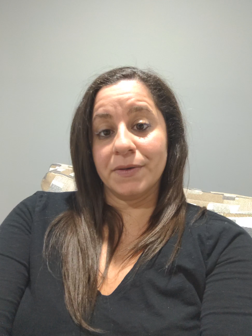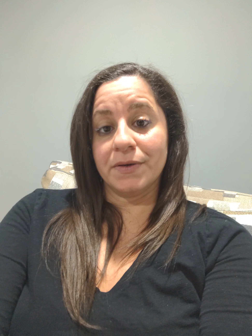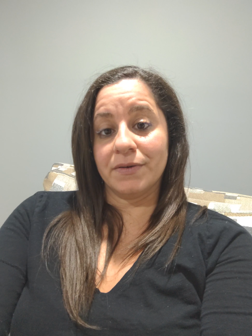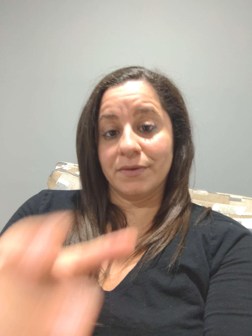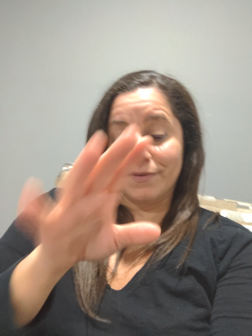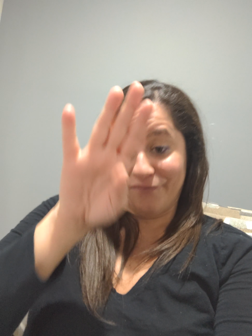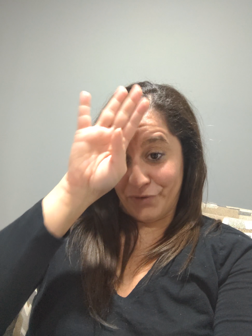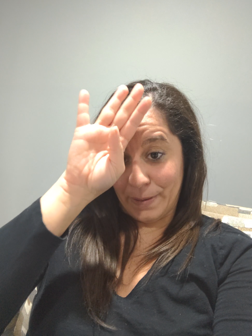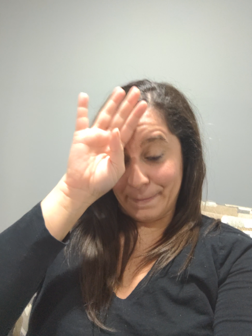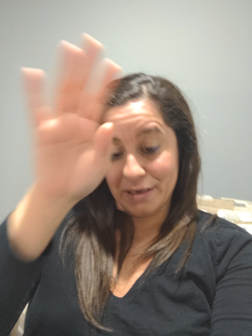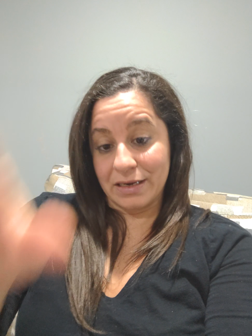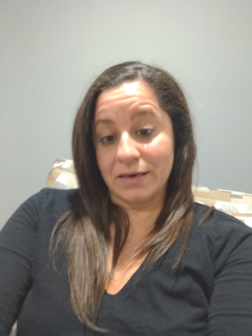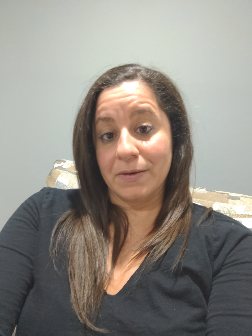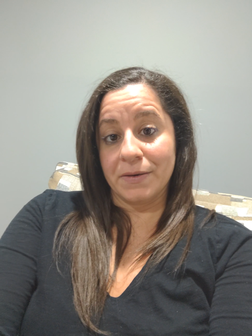fireman